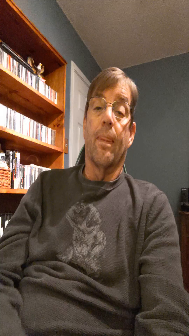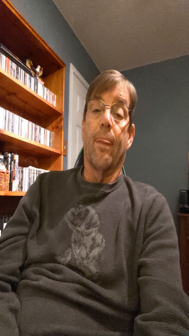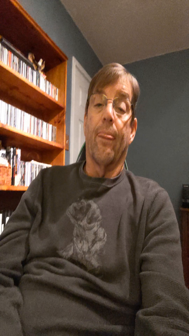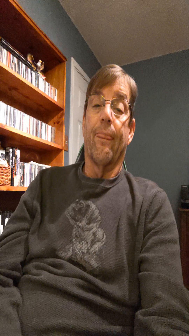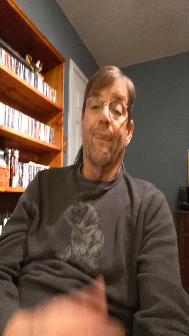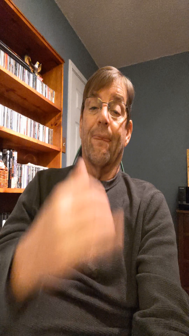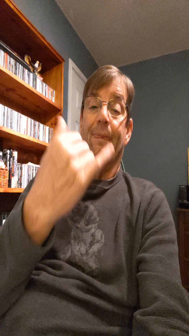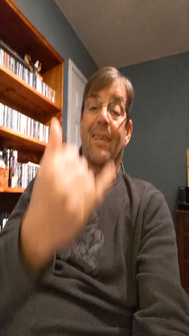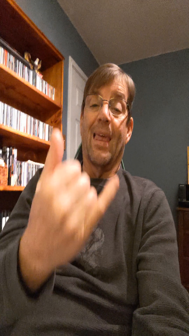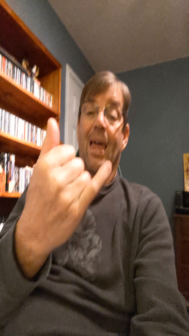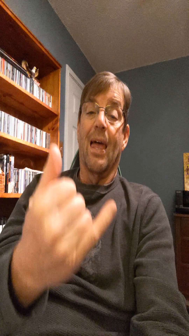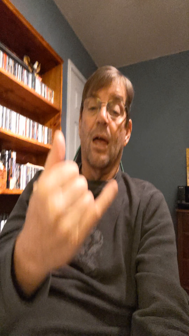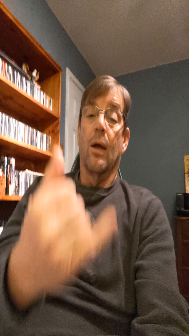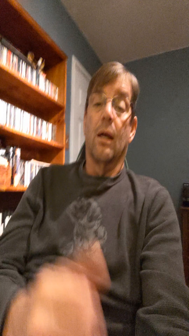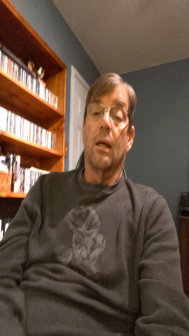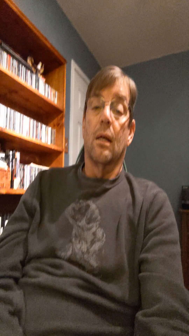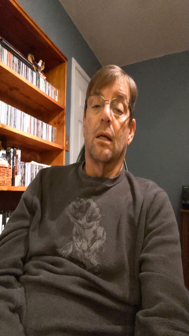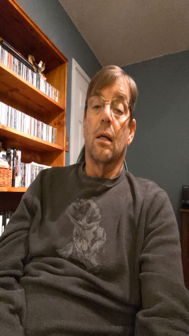now